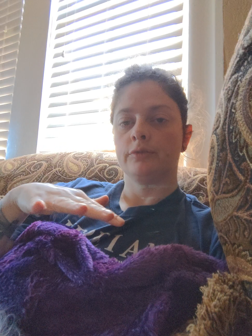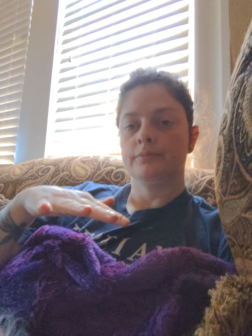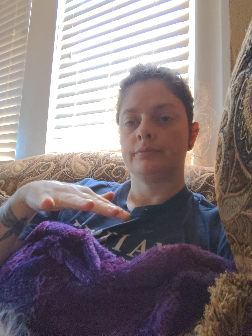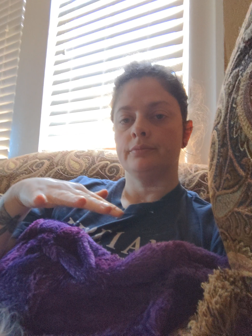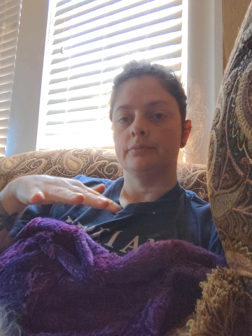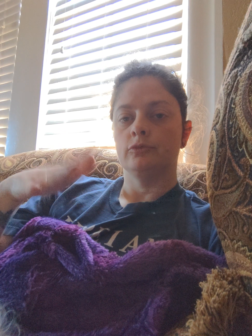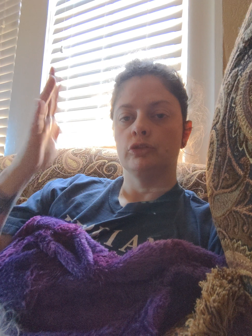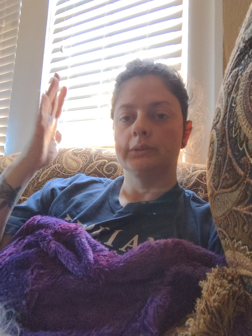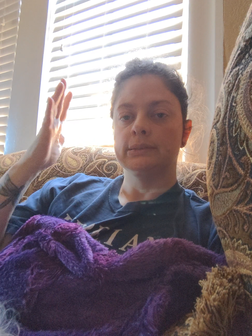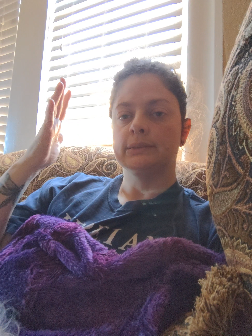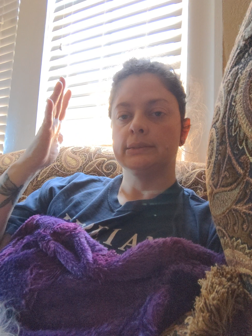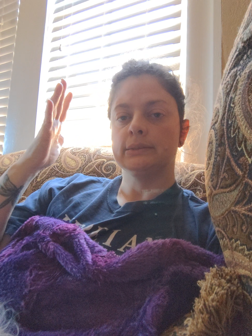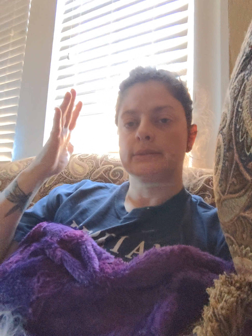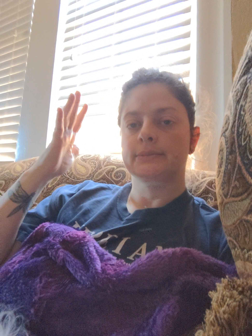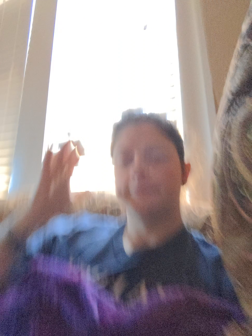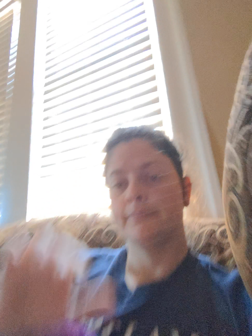tree